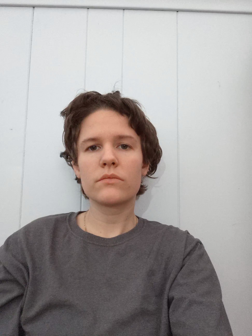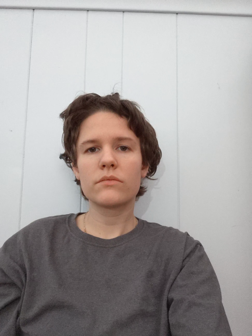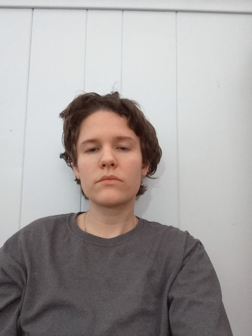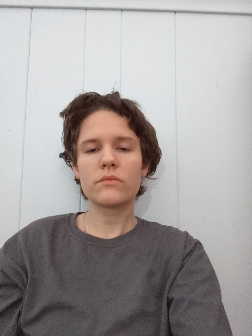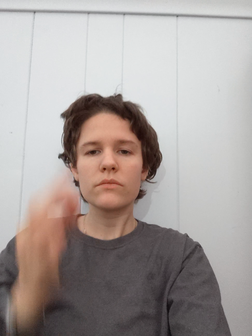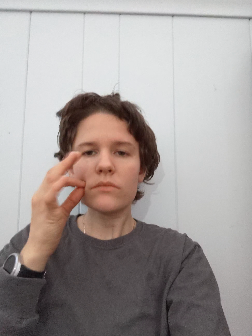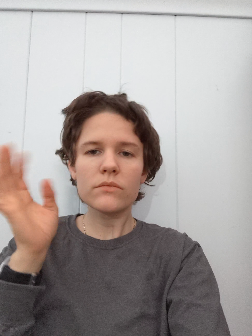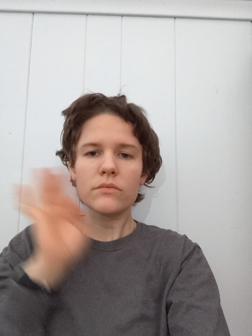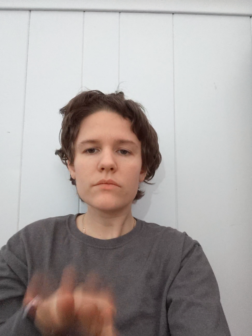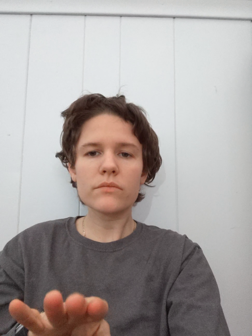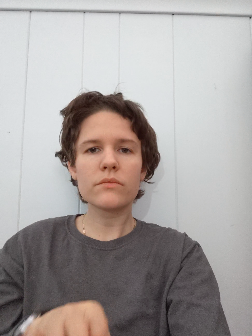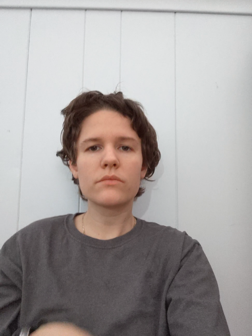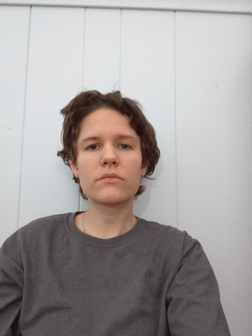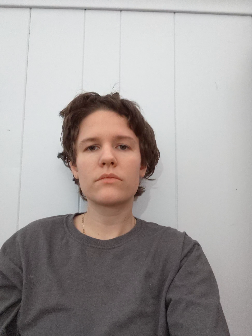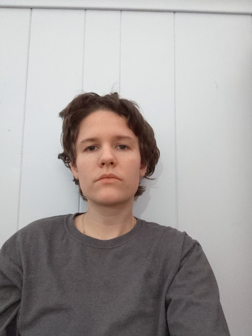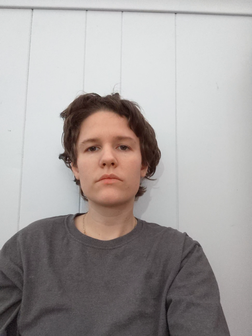bee